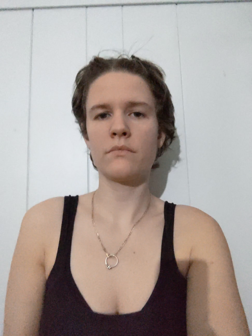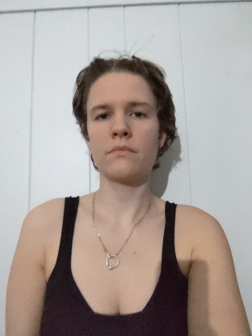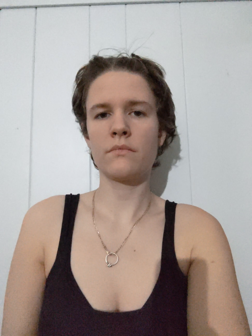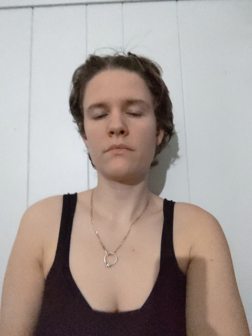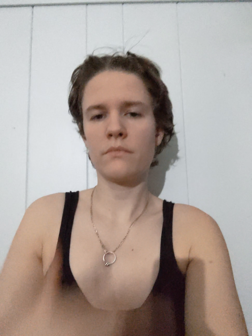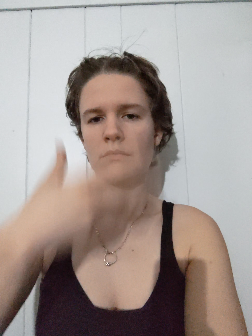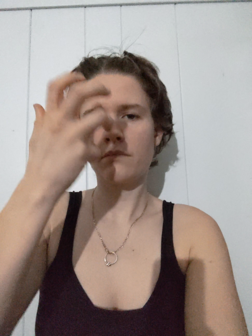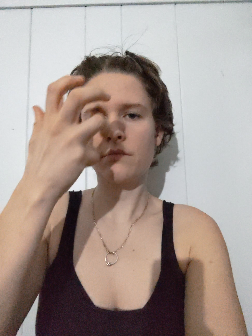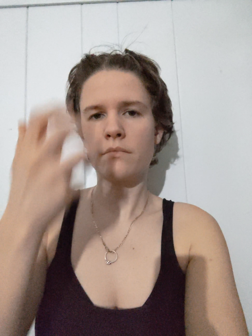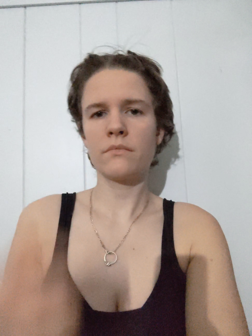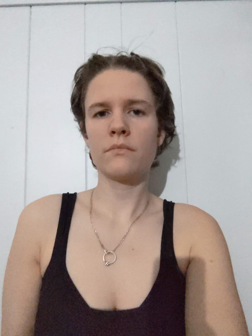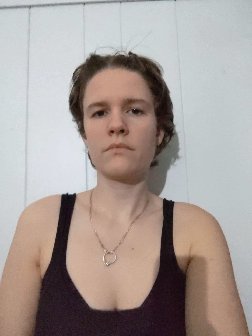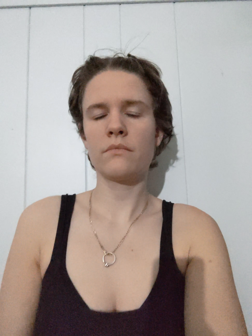mad